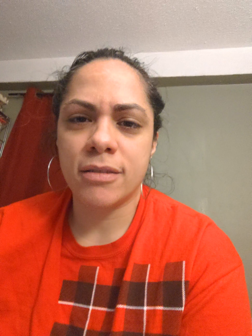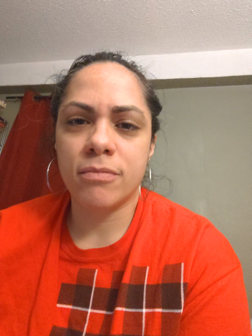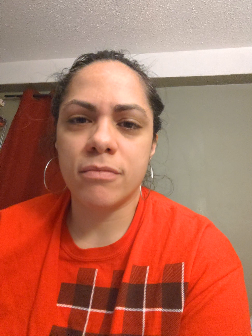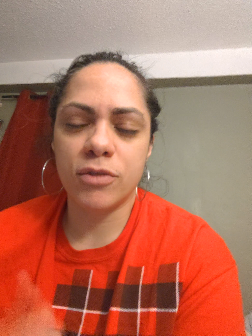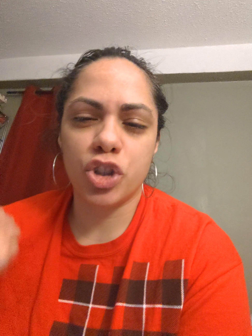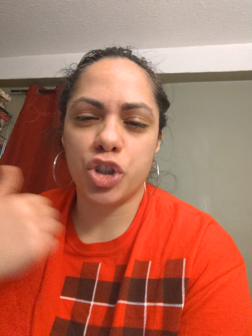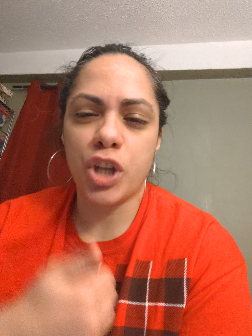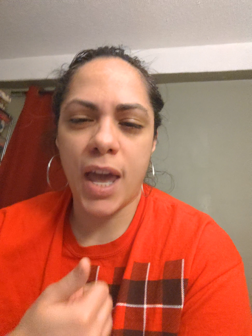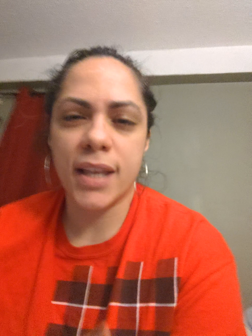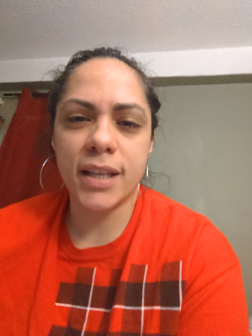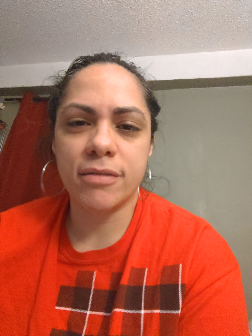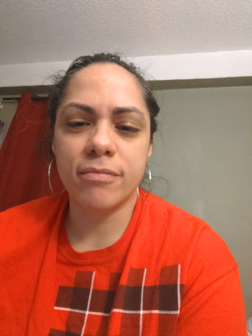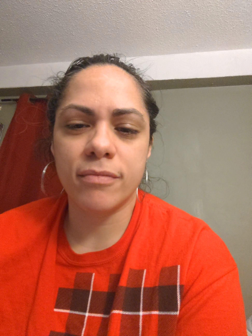jacket